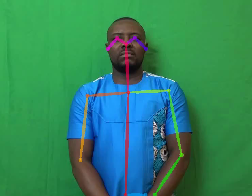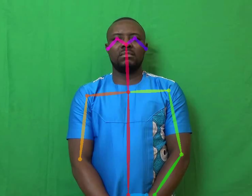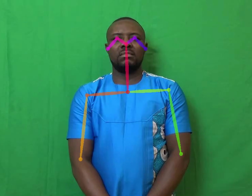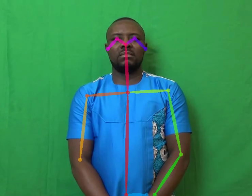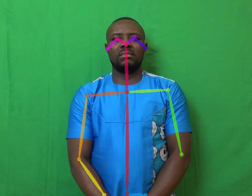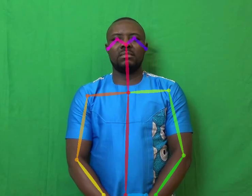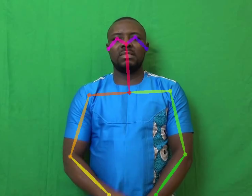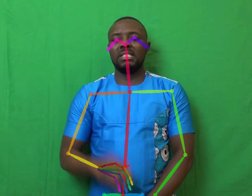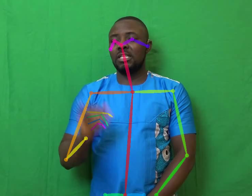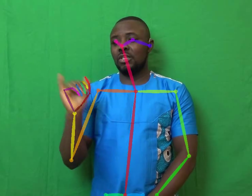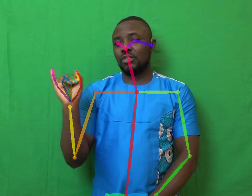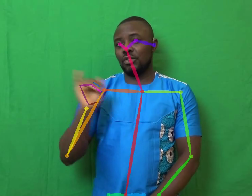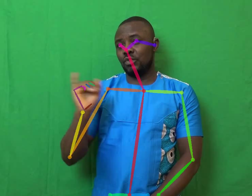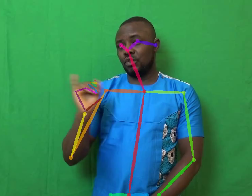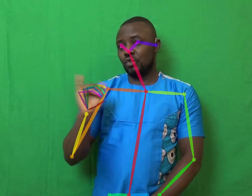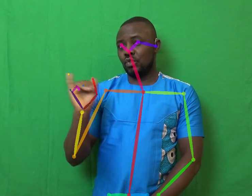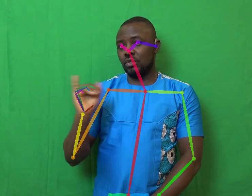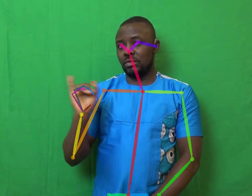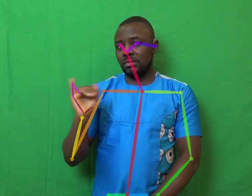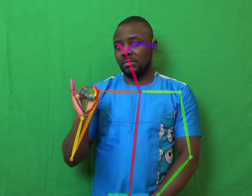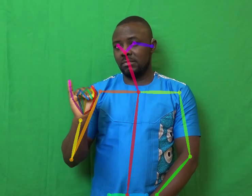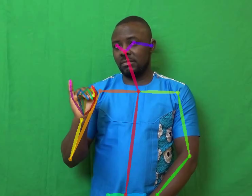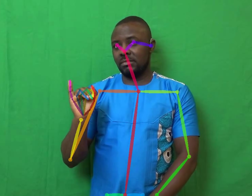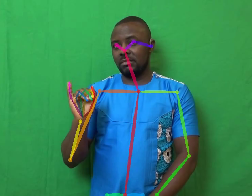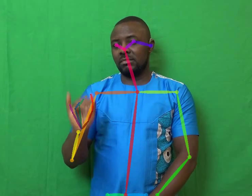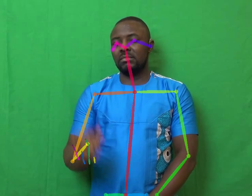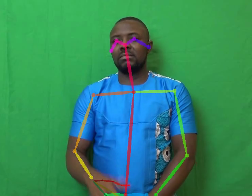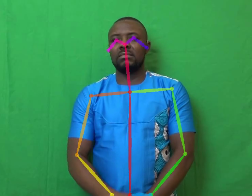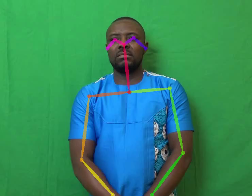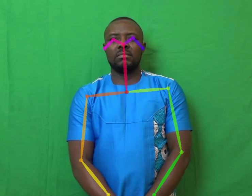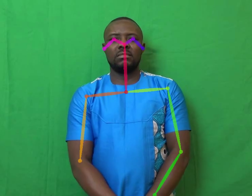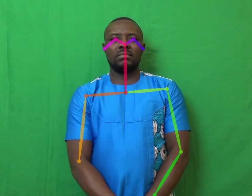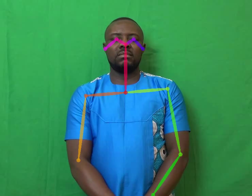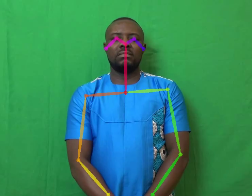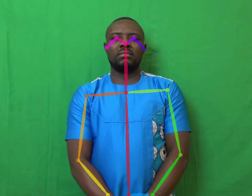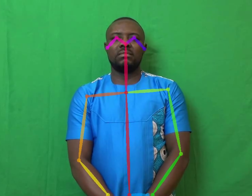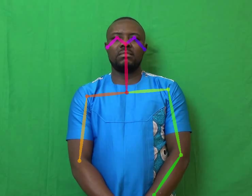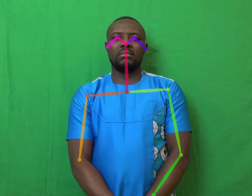insurance